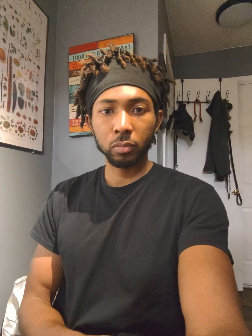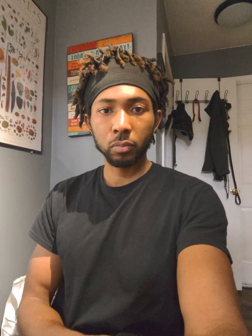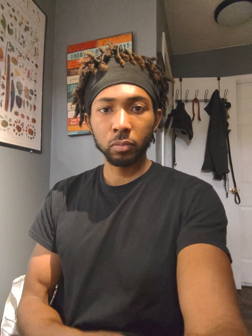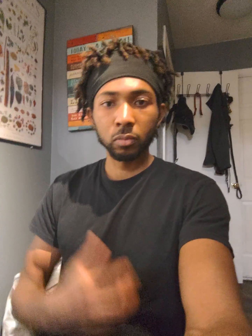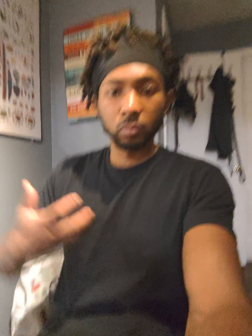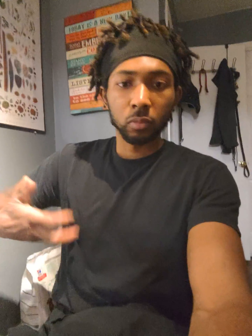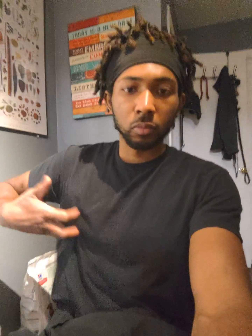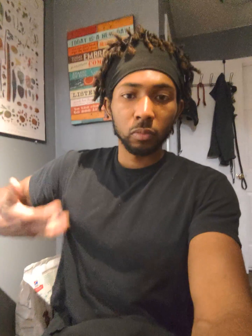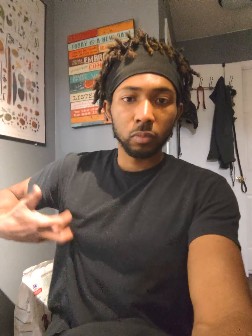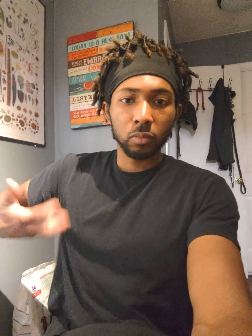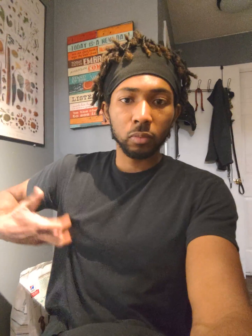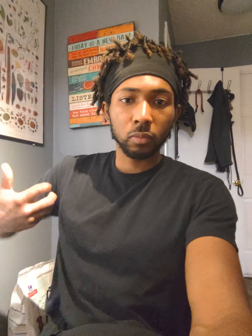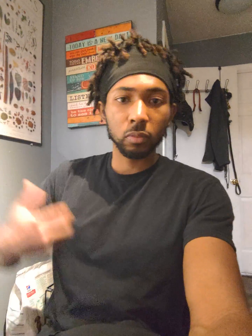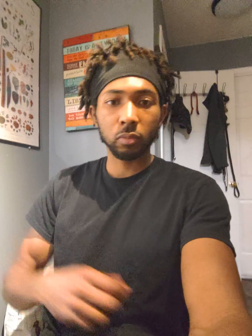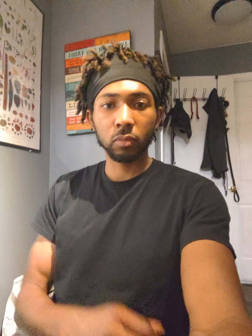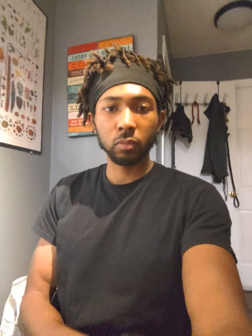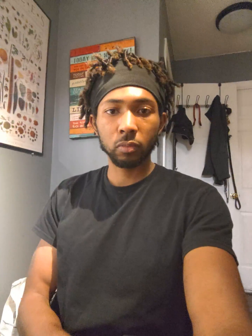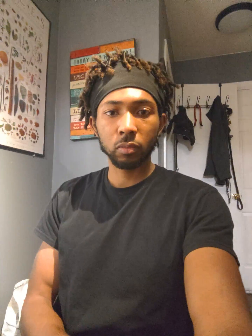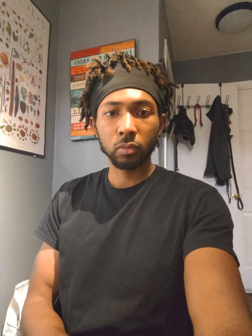monkey